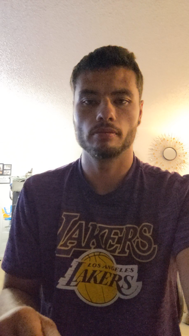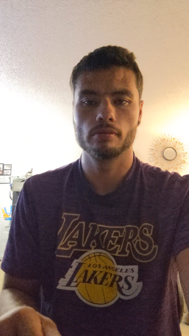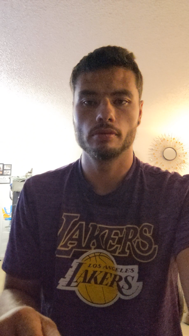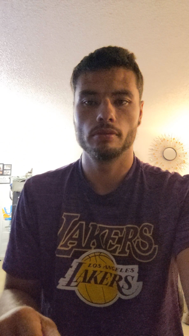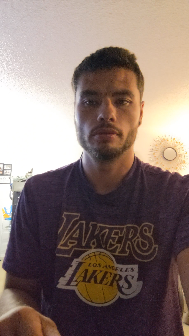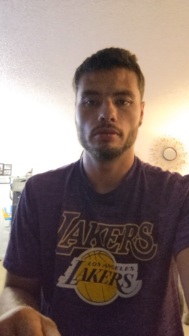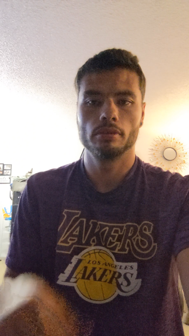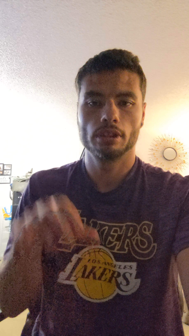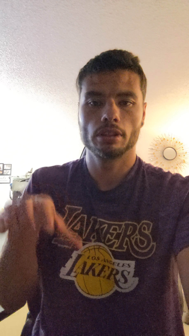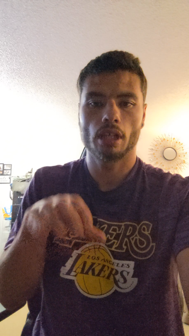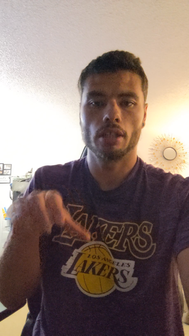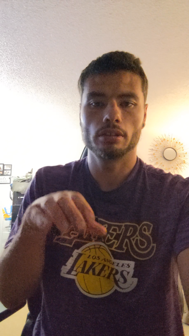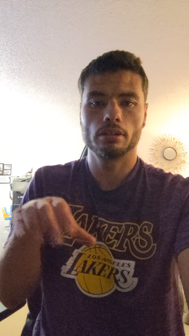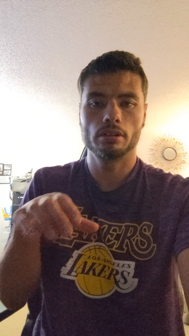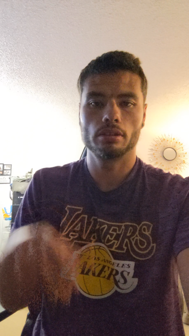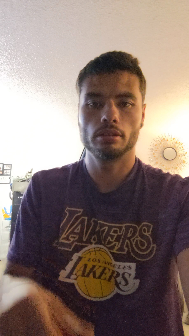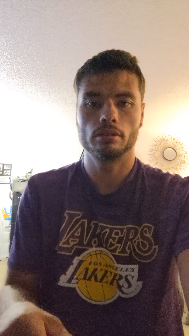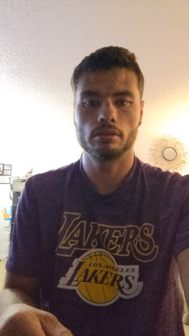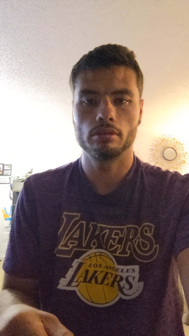does